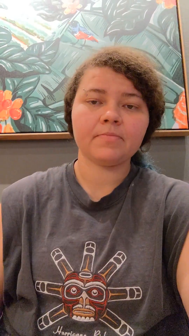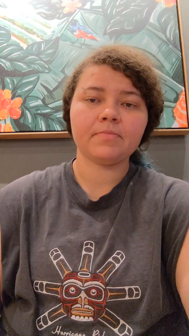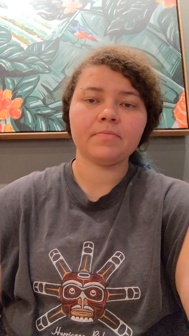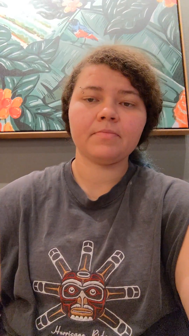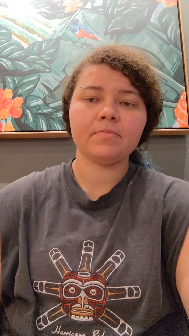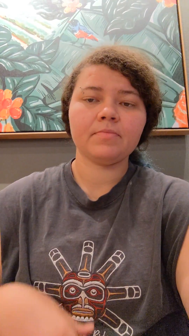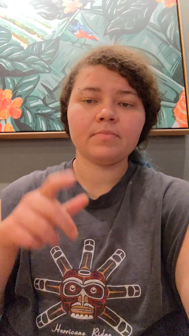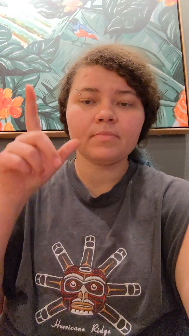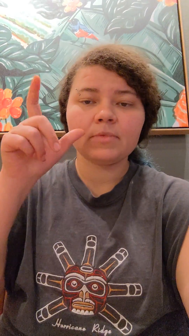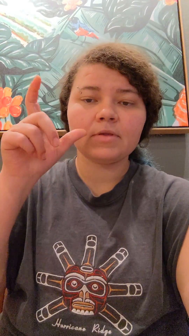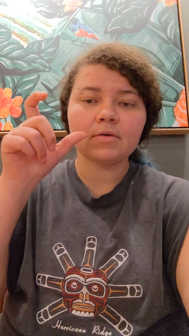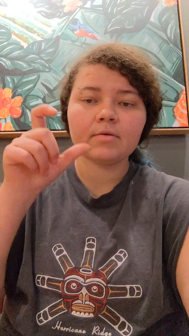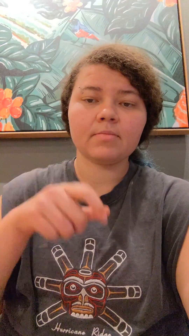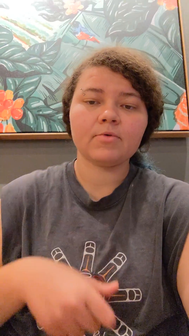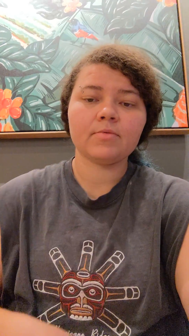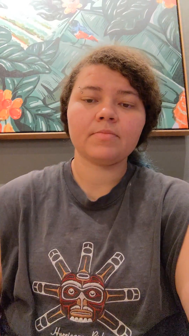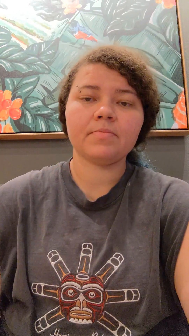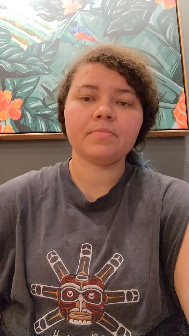camera